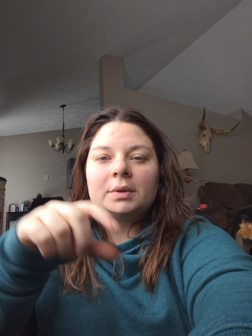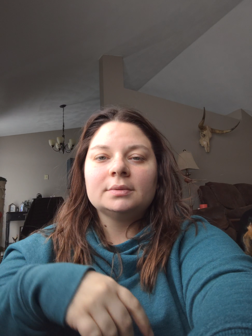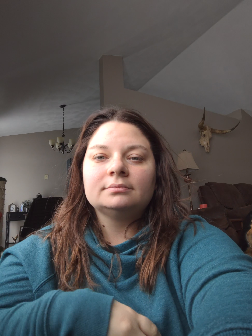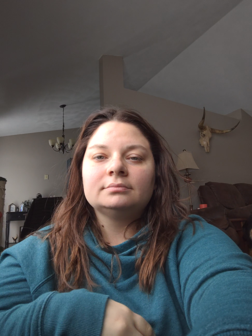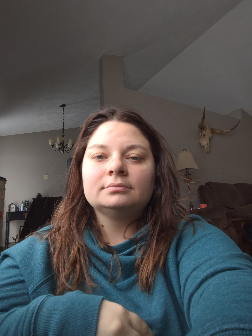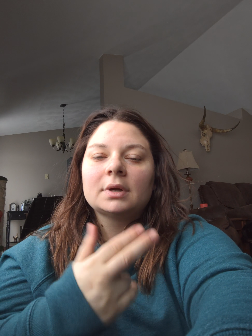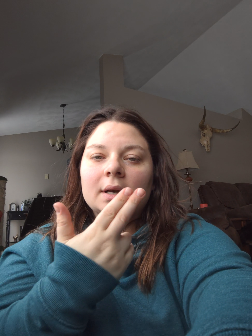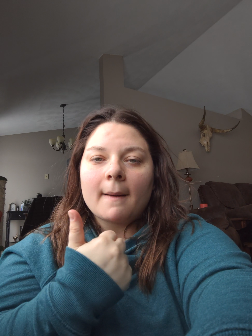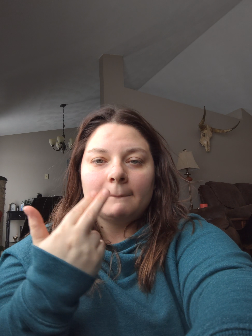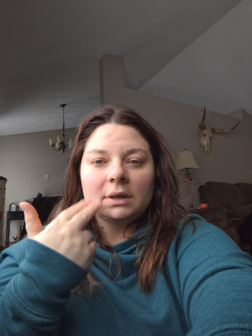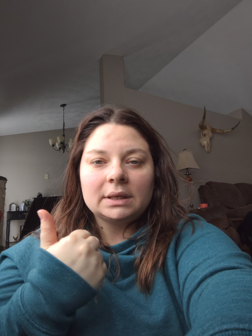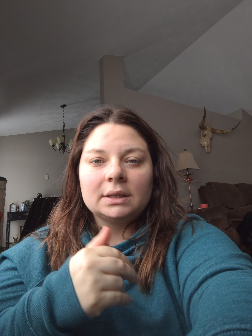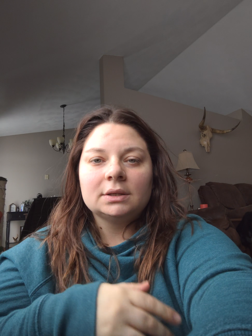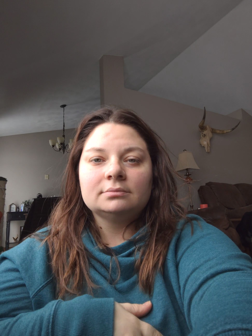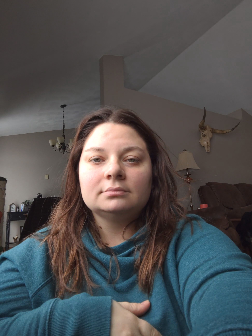napkin